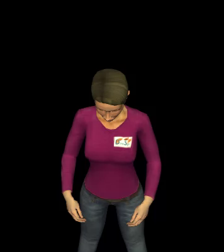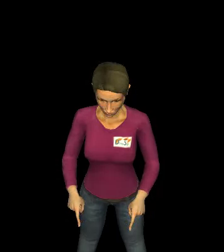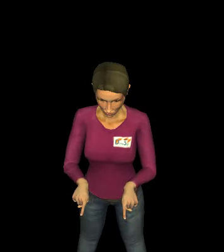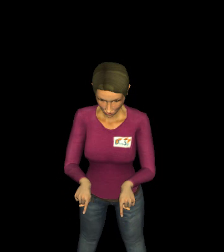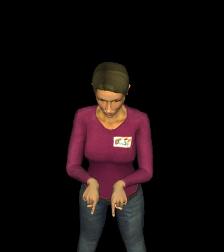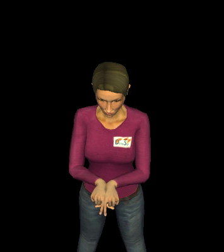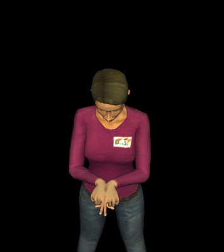أيضا